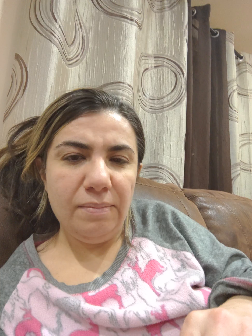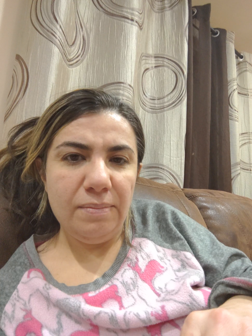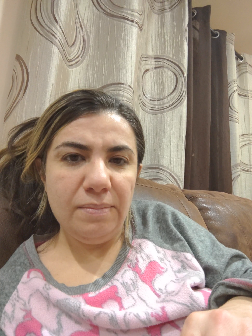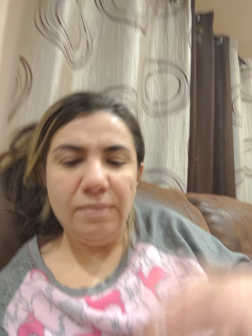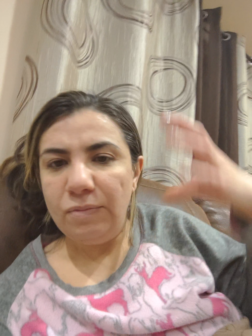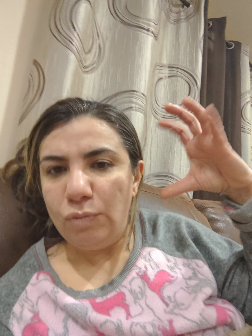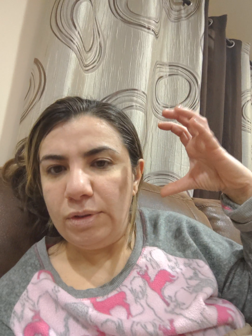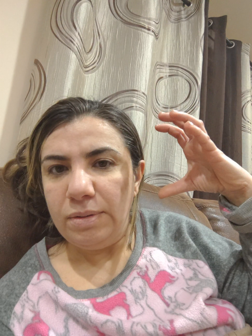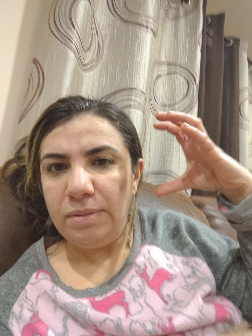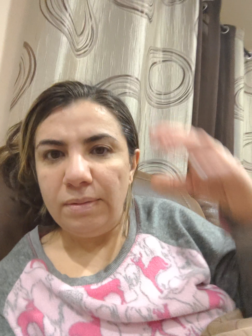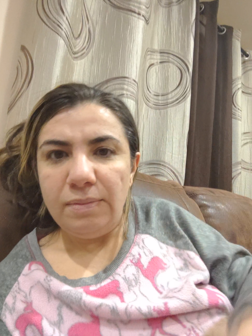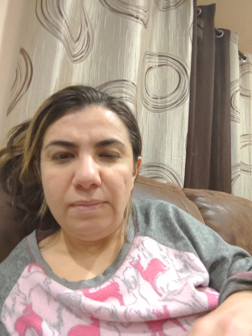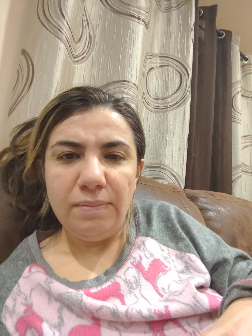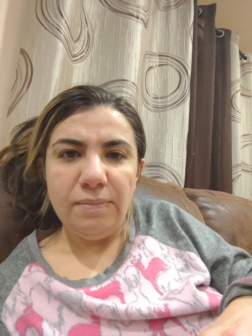radio